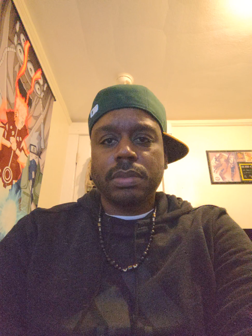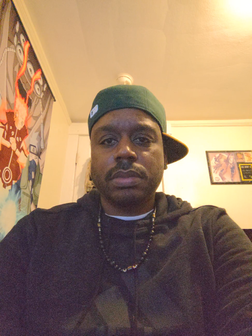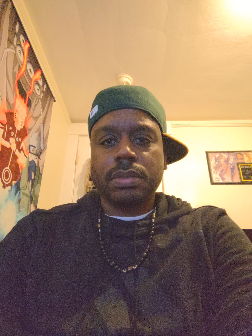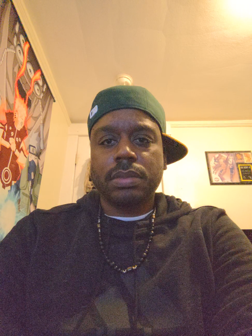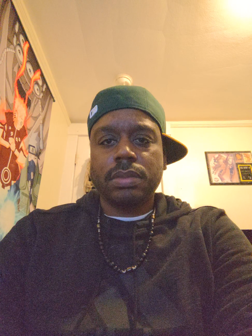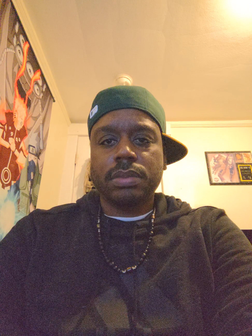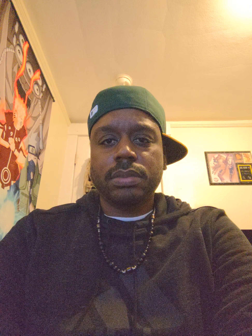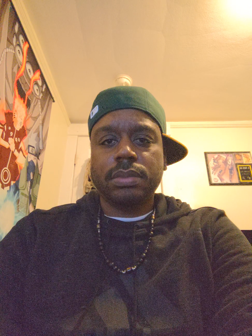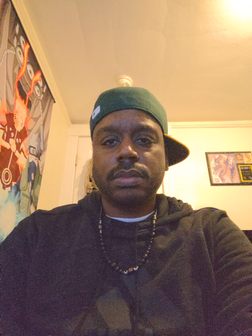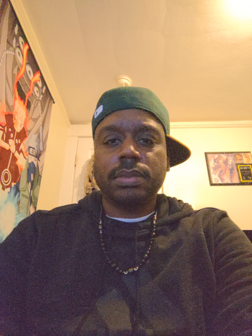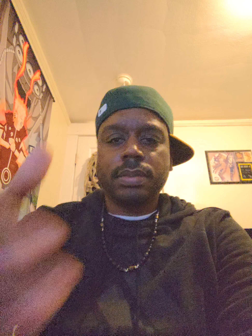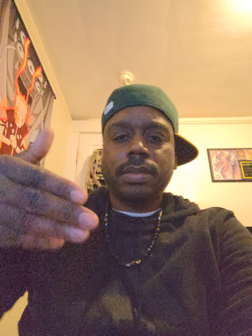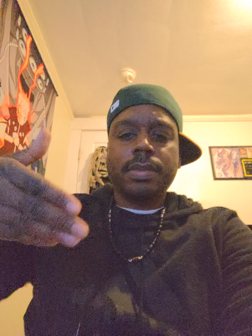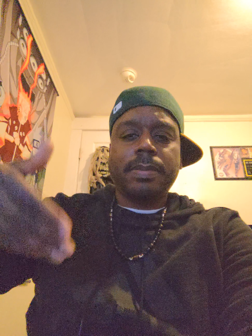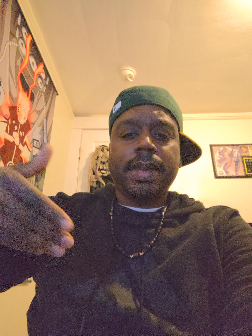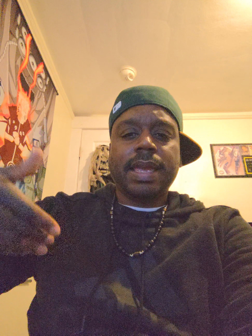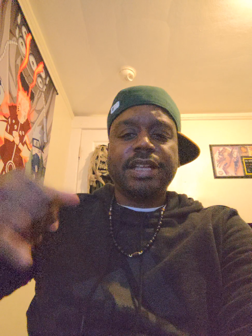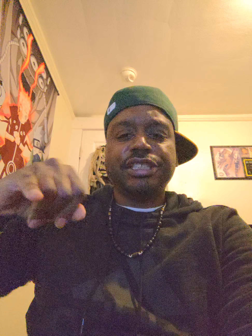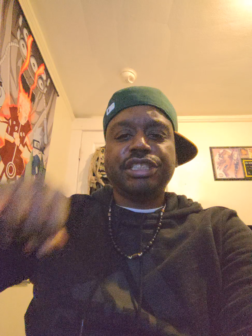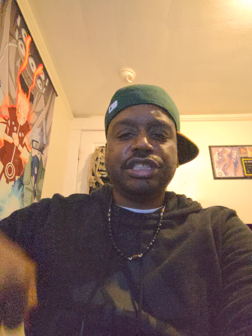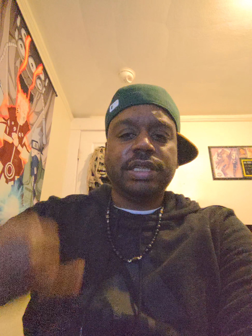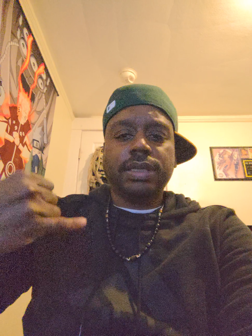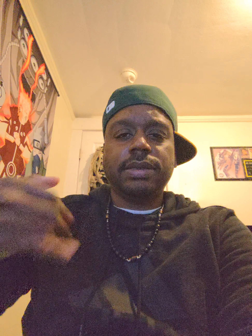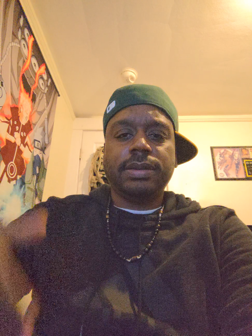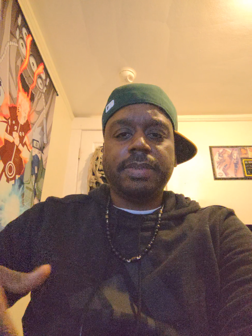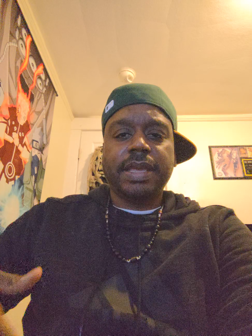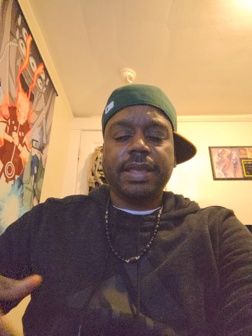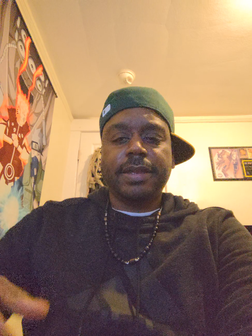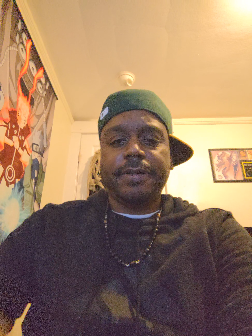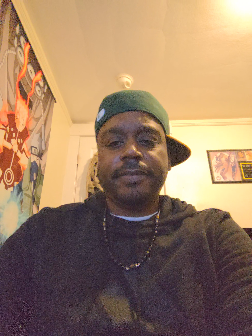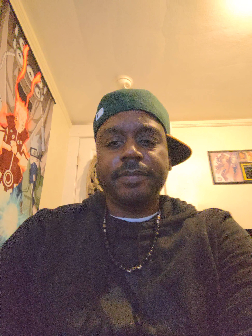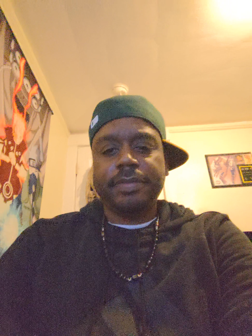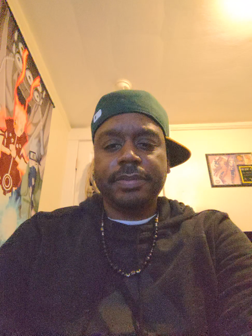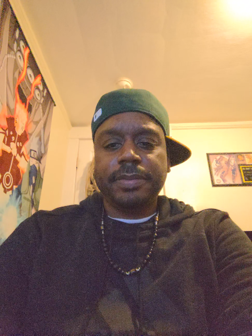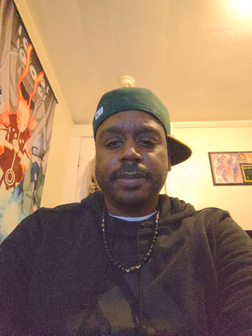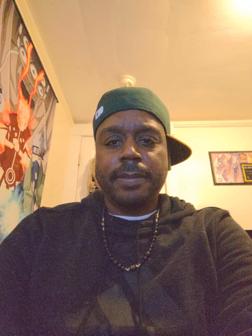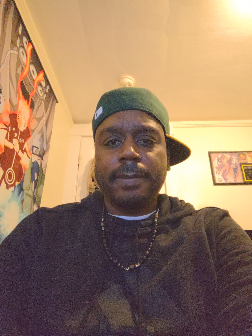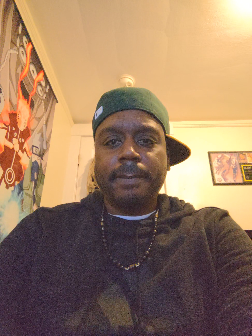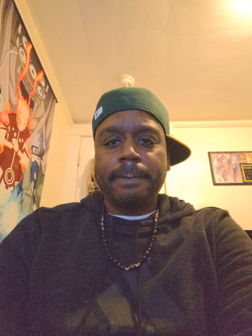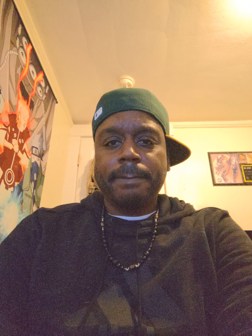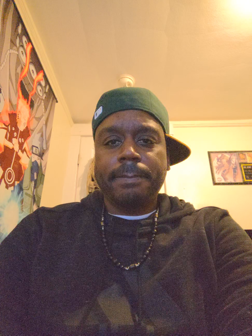jeans